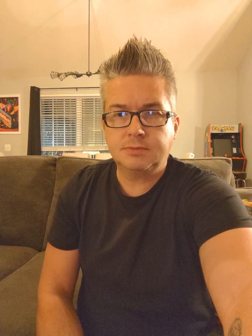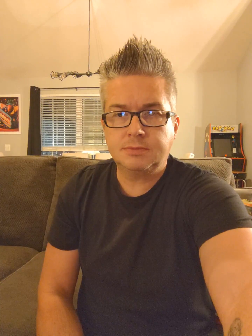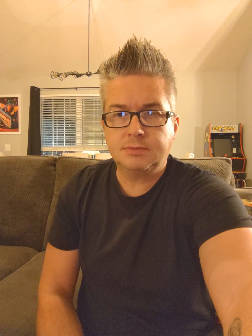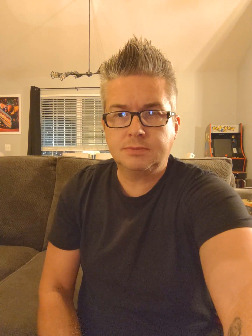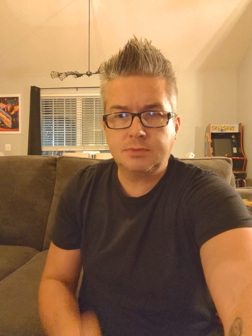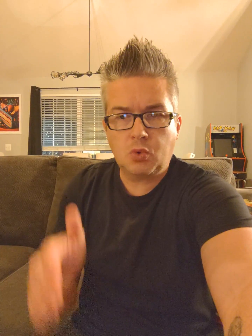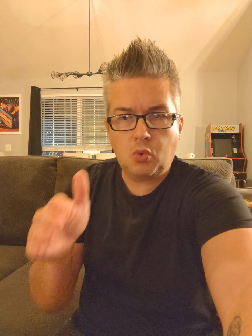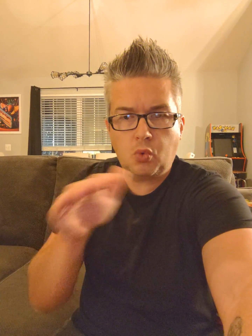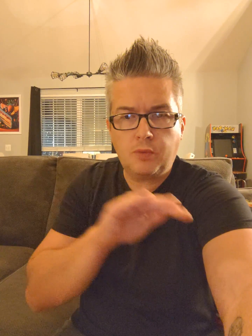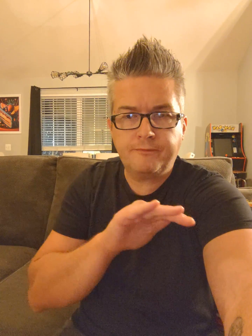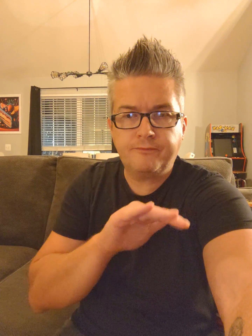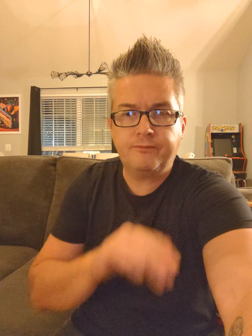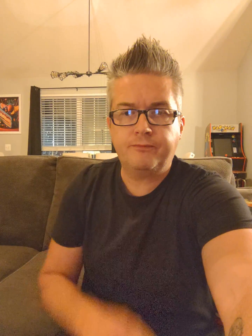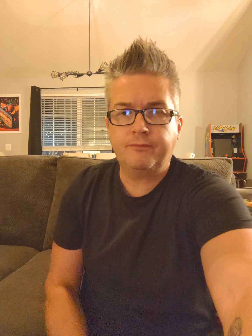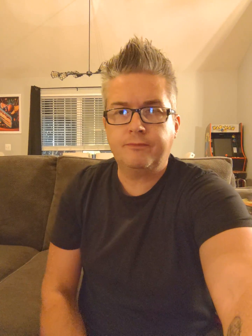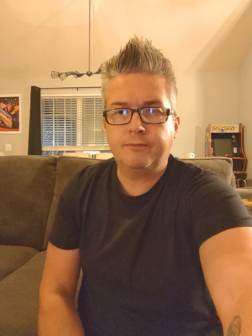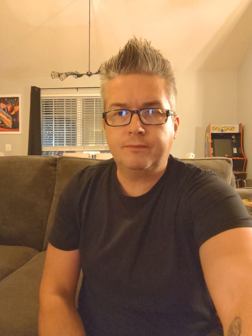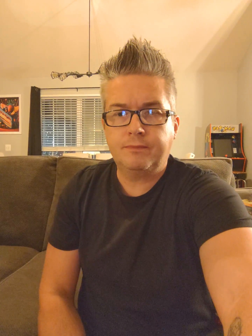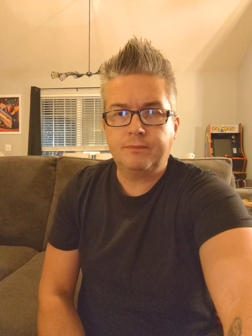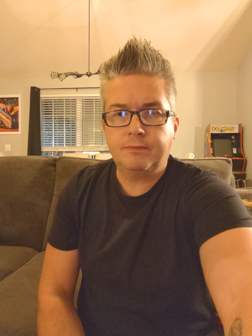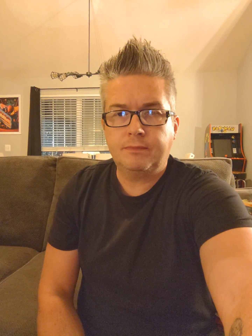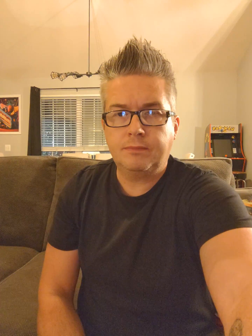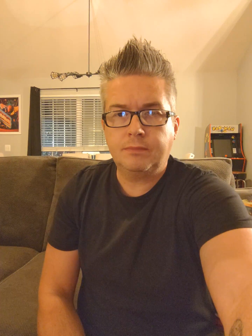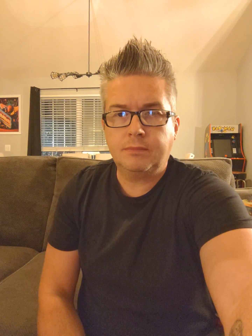cover